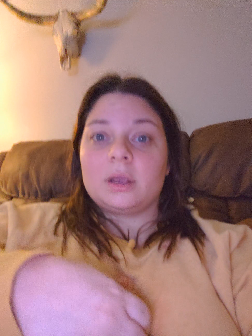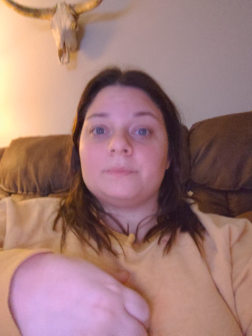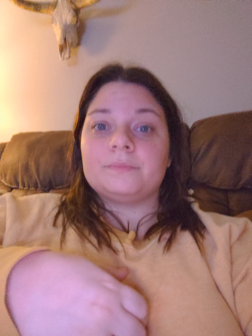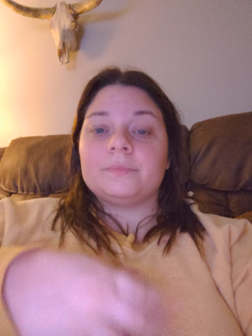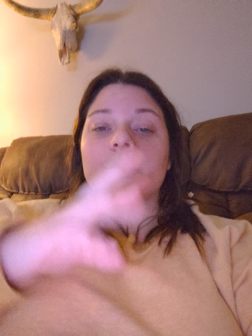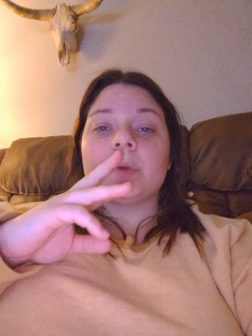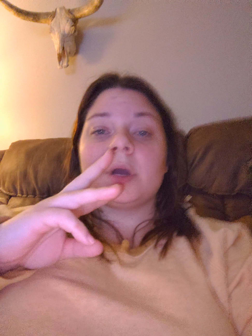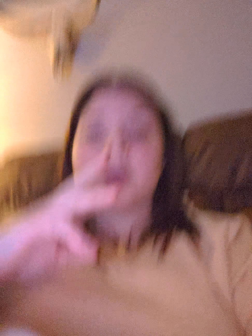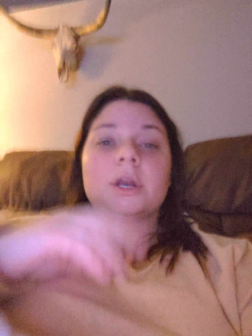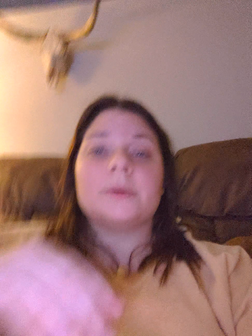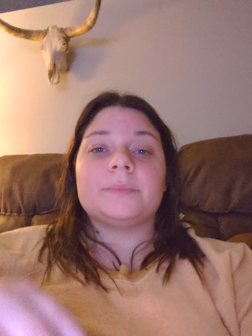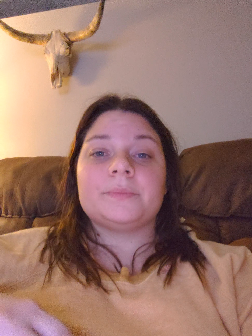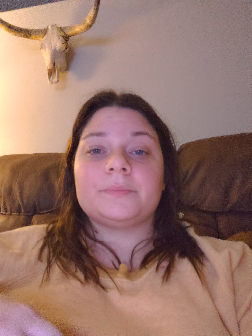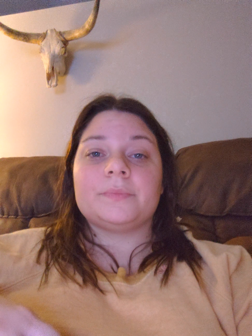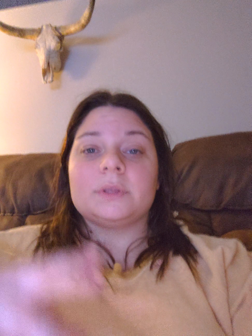water